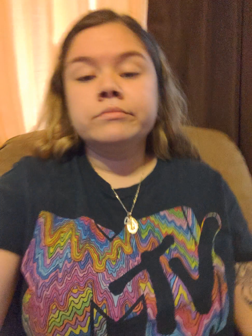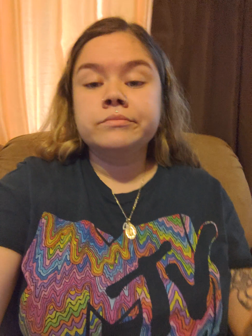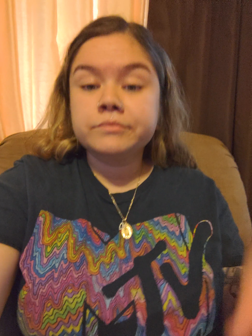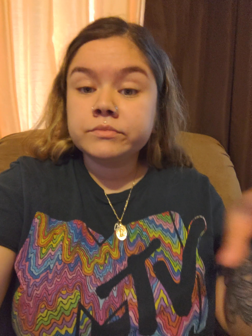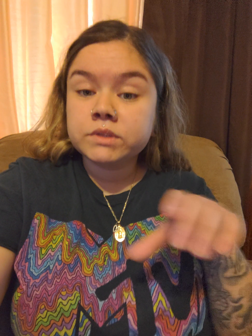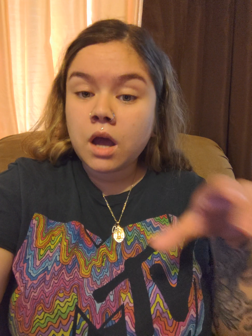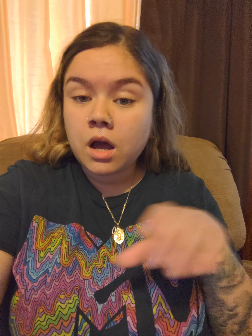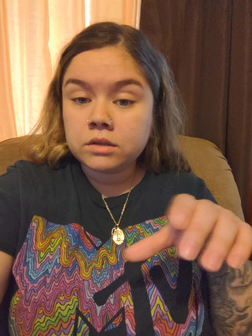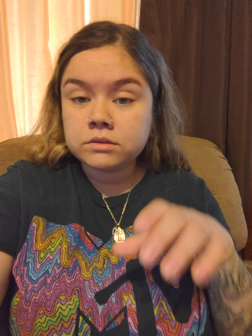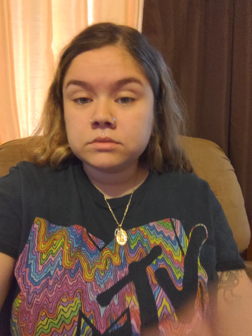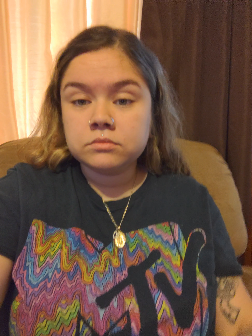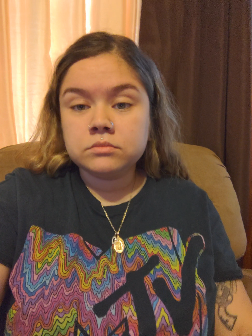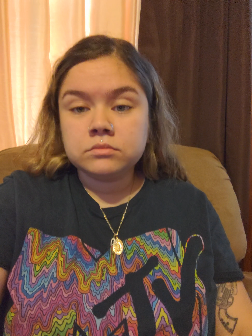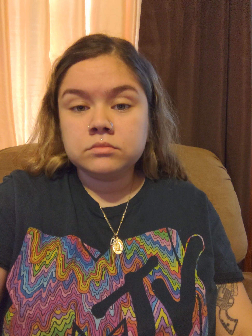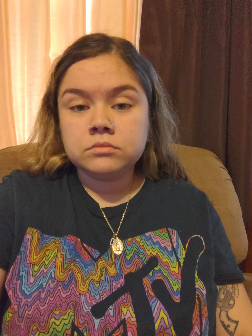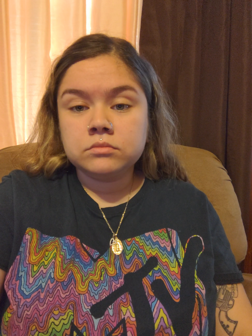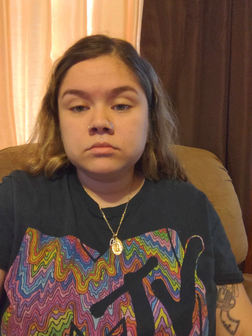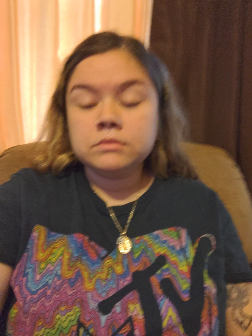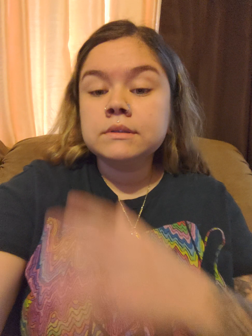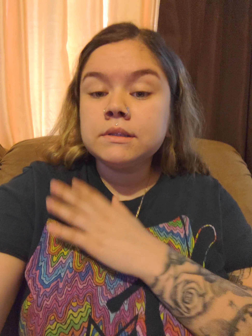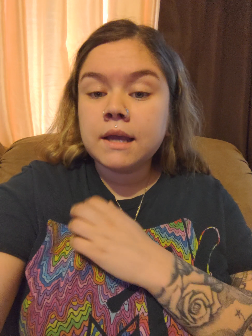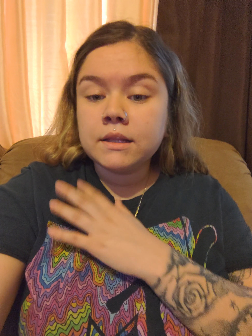does